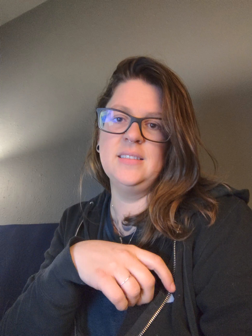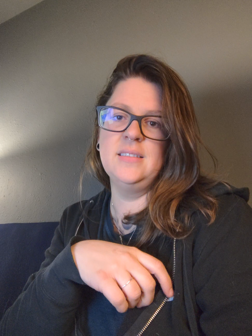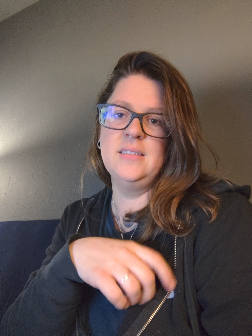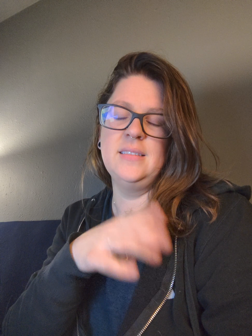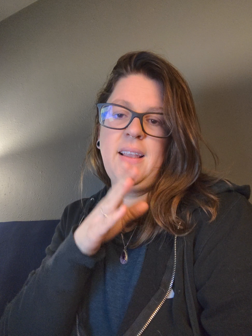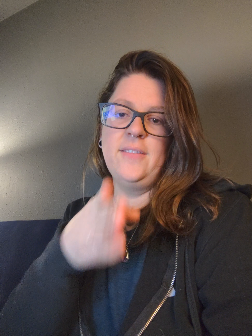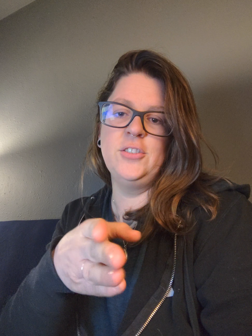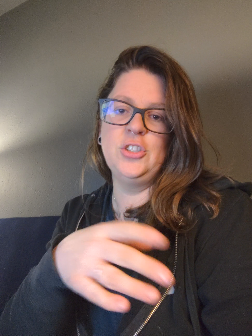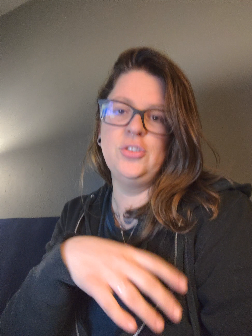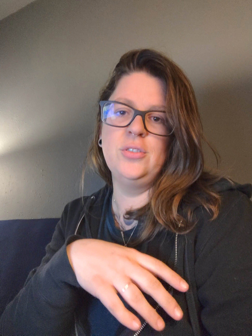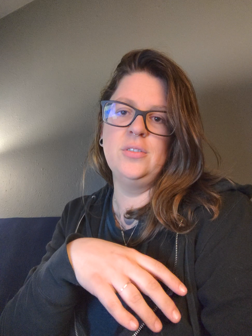after